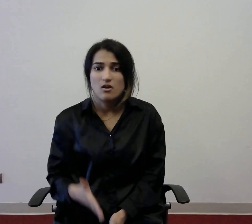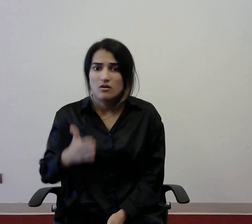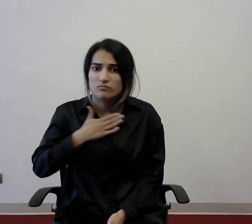mən